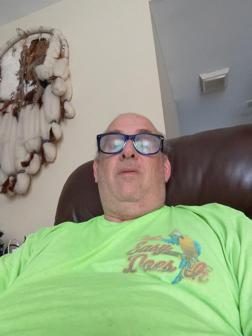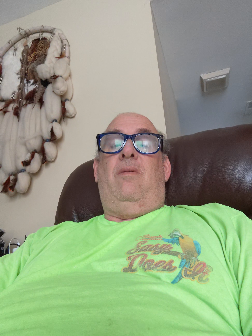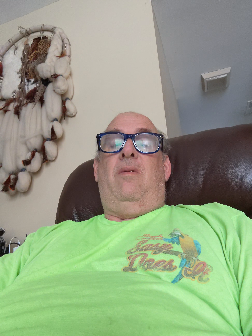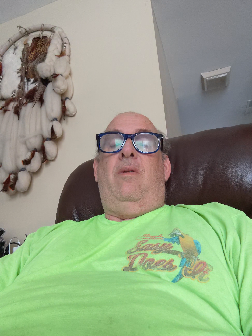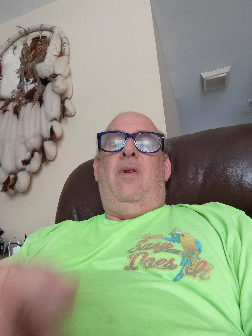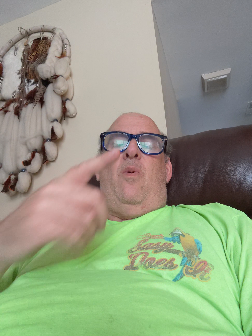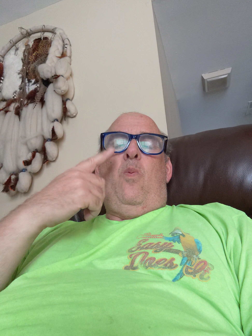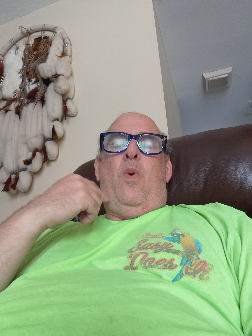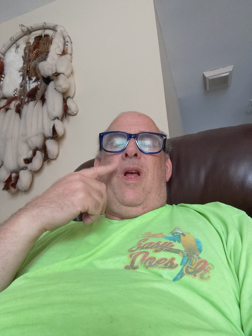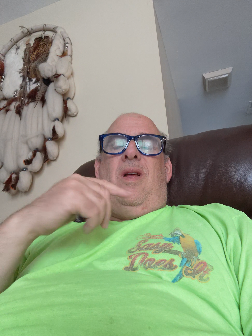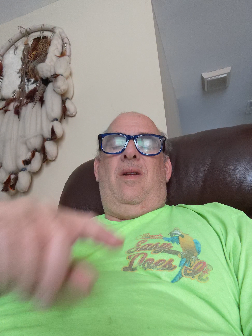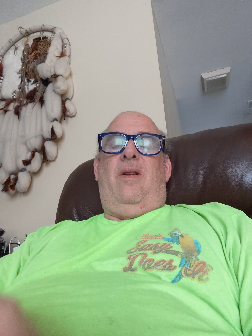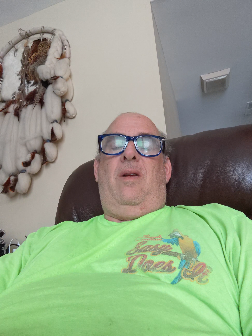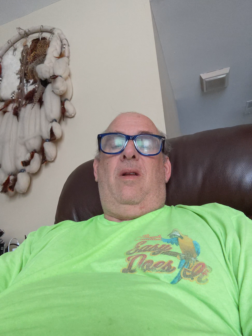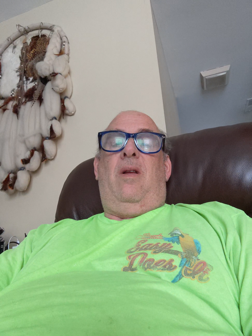cry